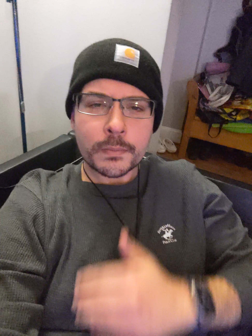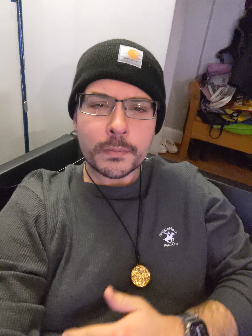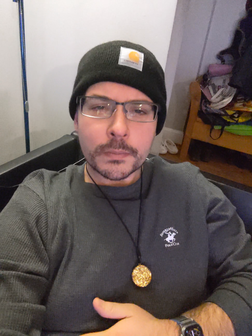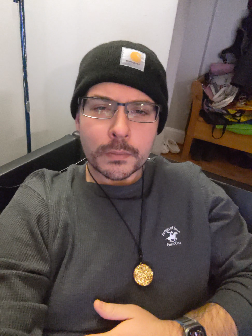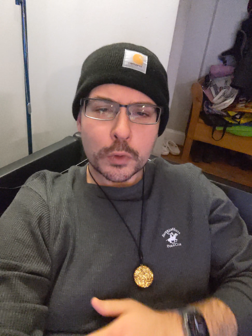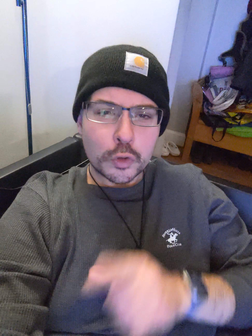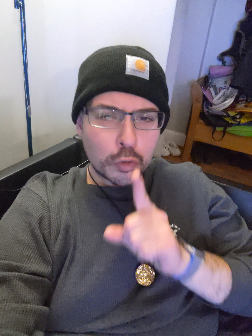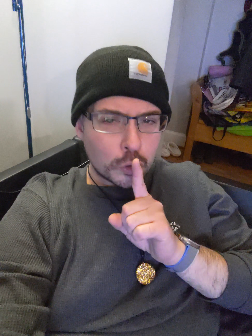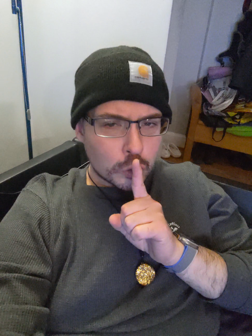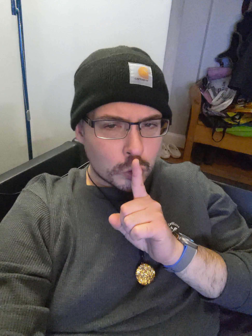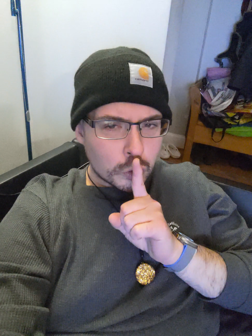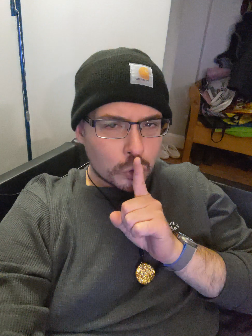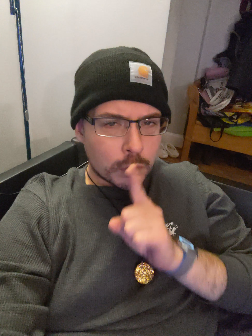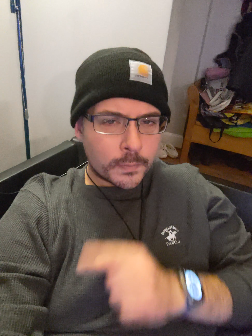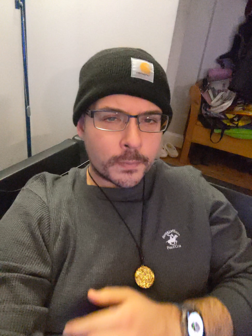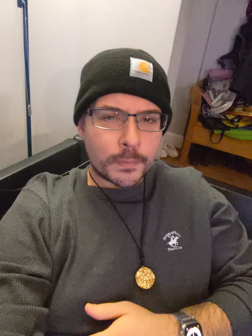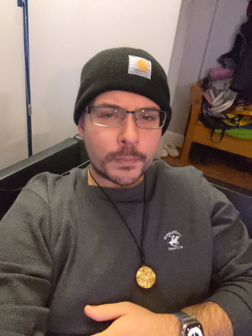shhh